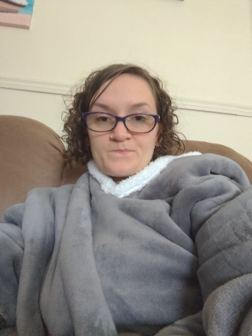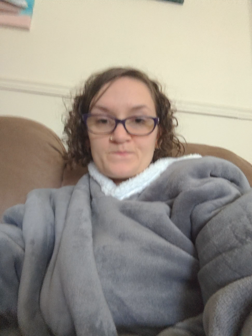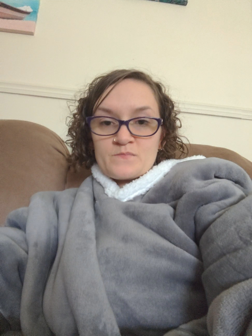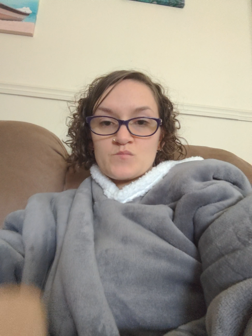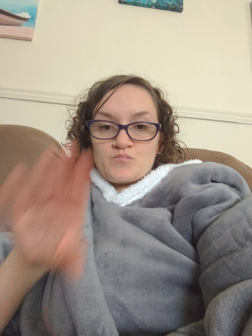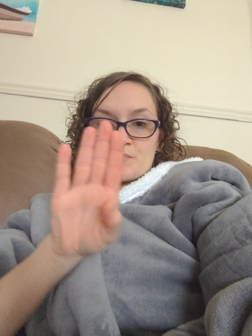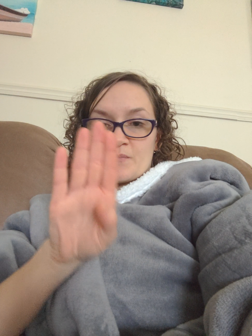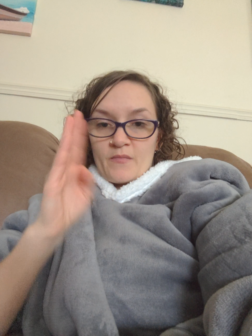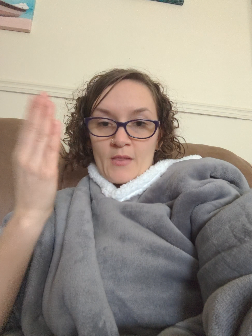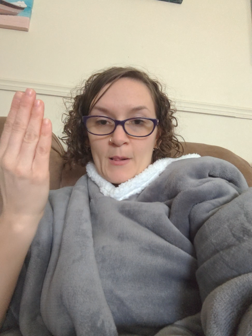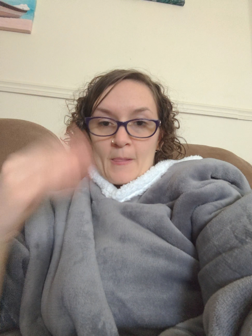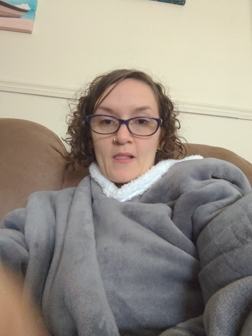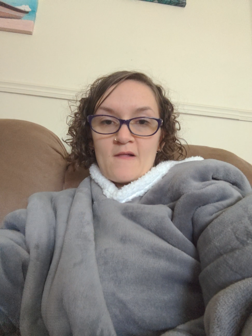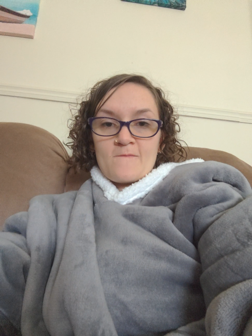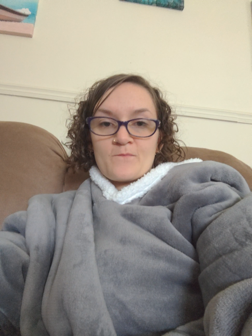open